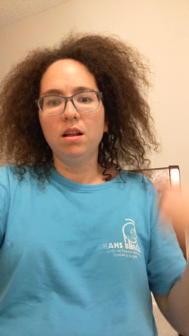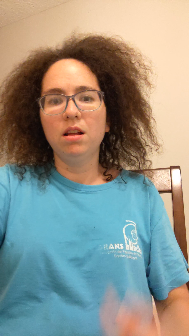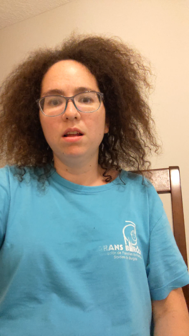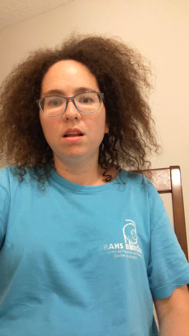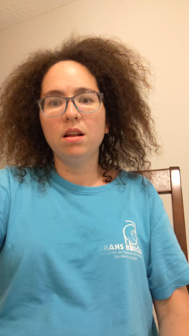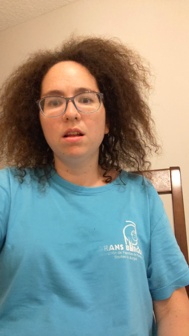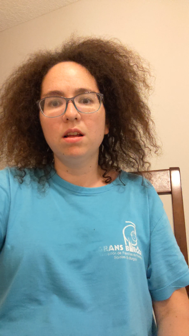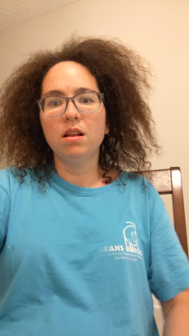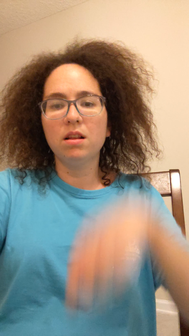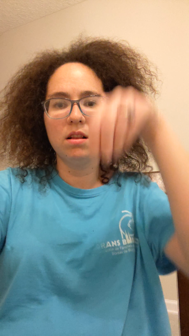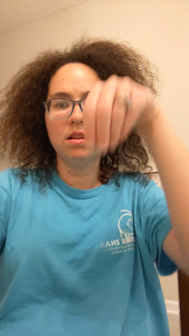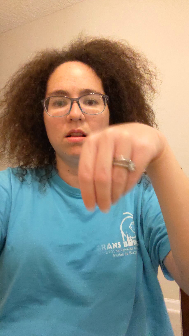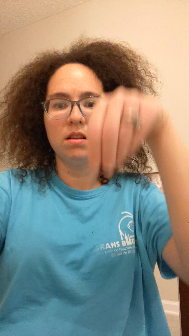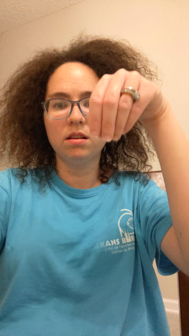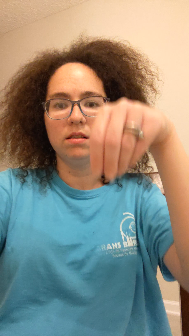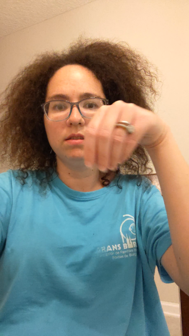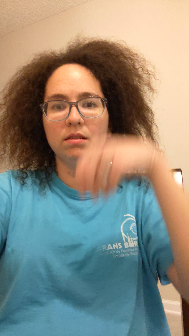inside